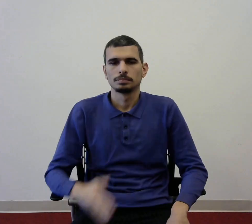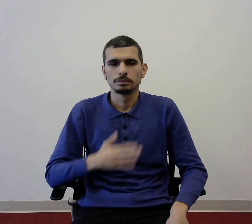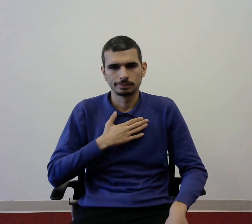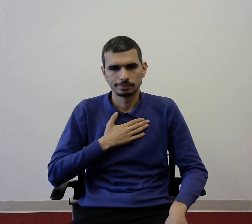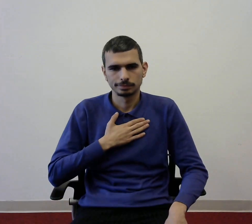mən